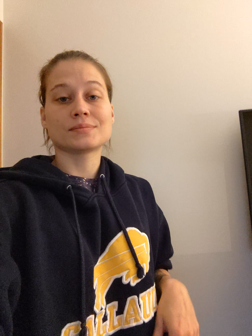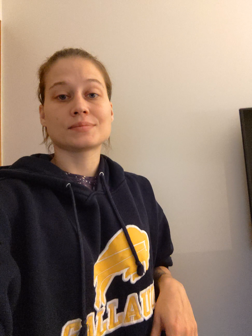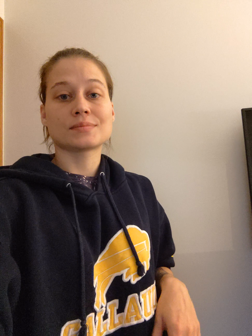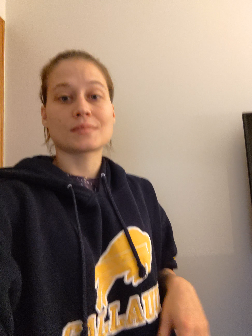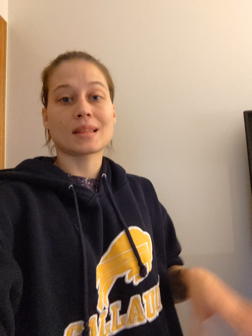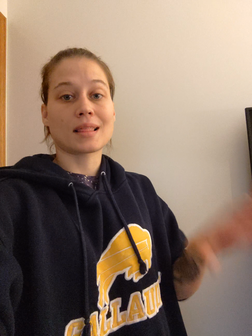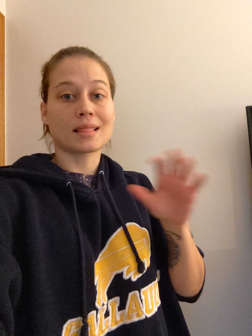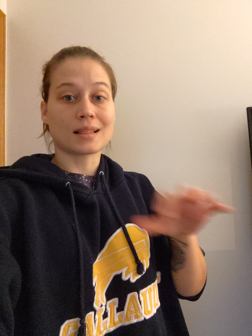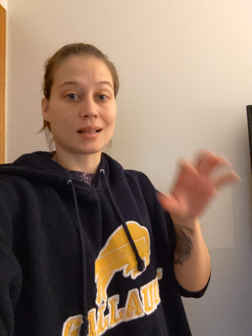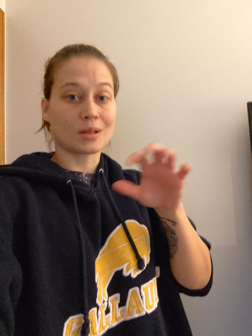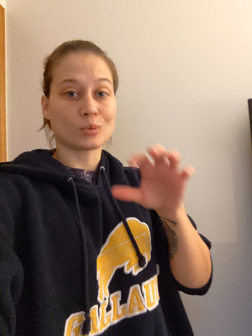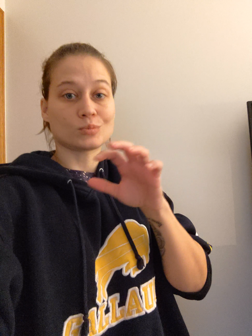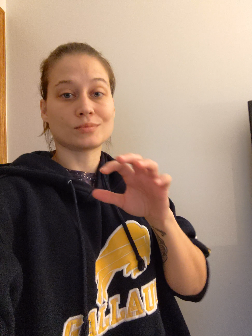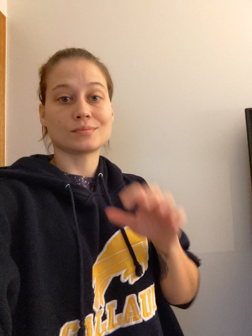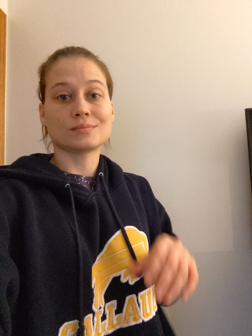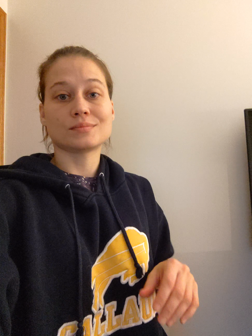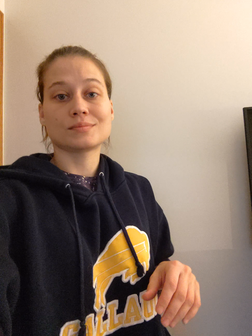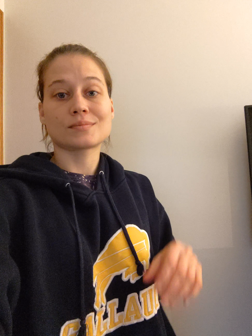cloud